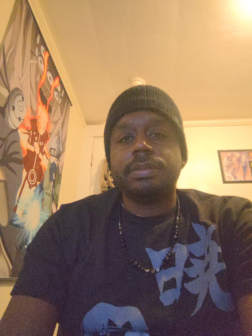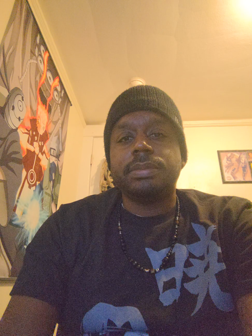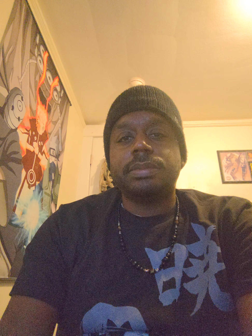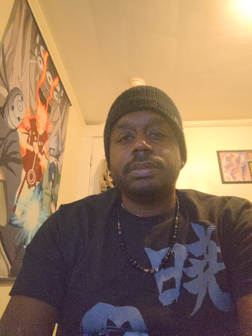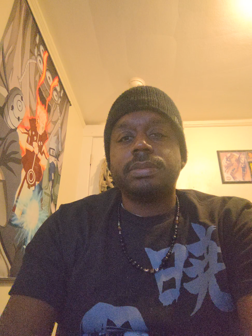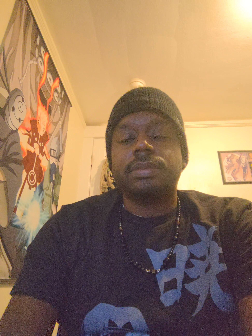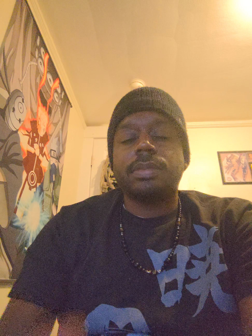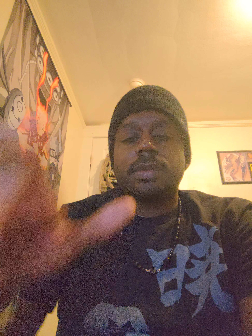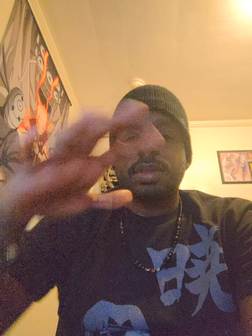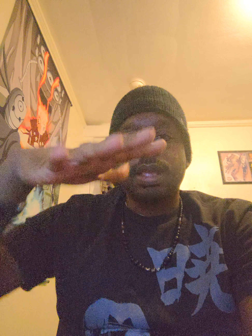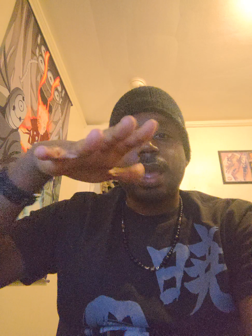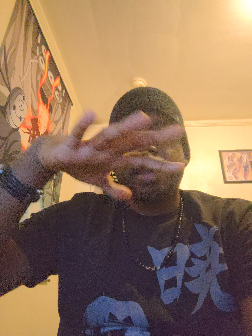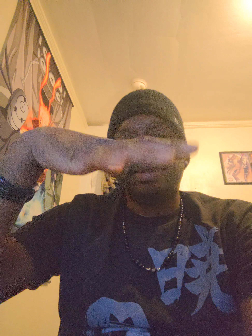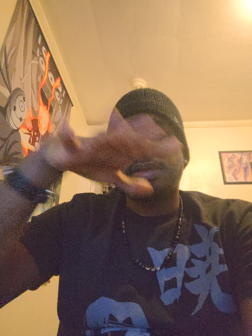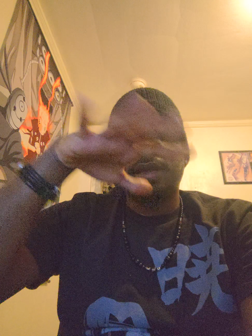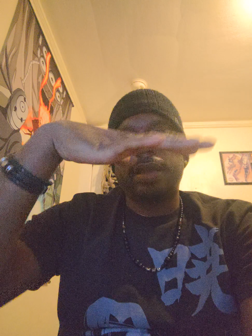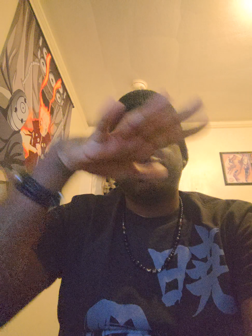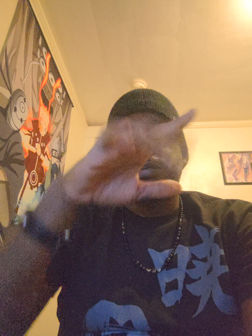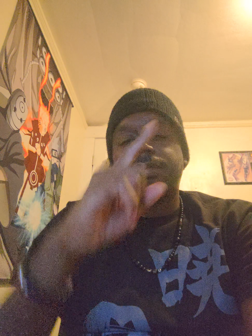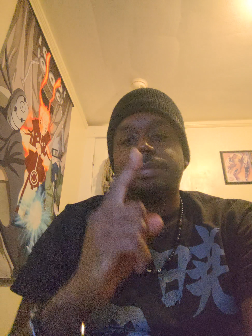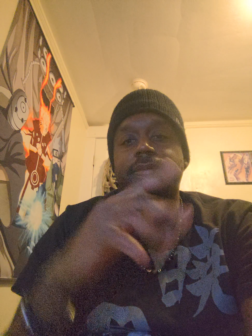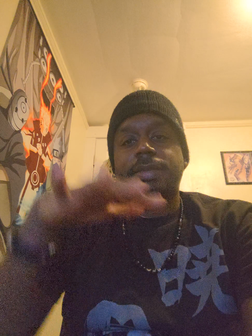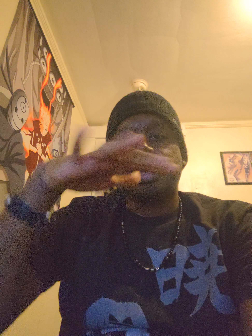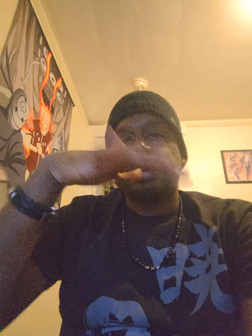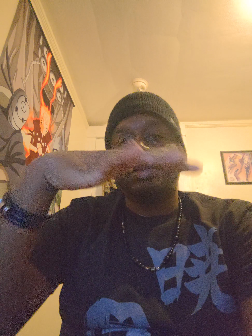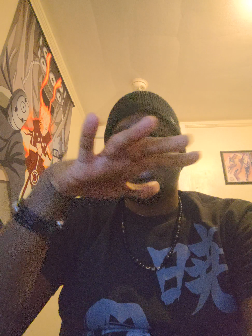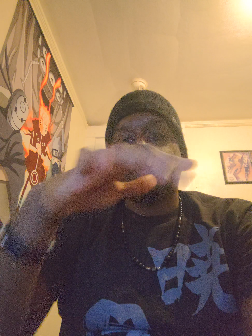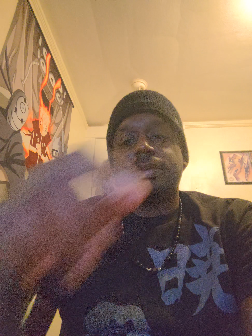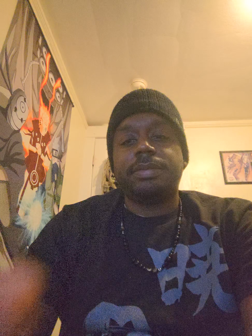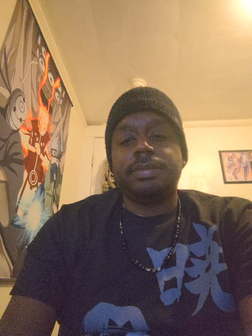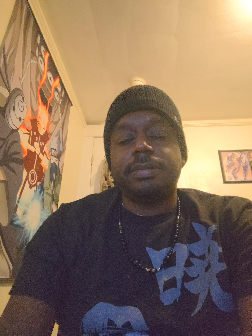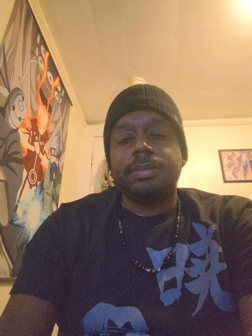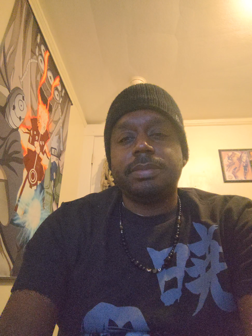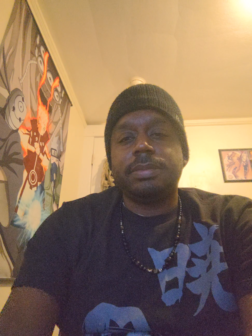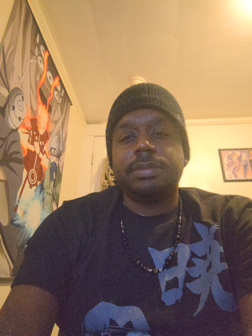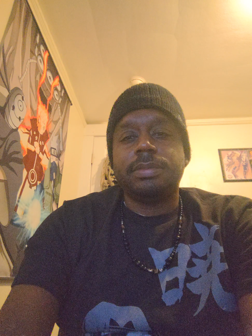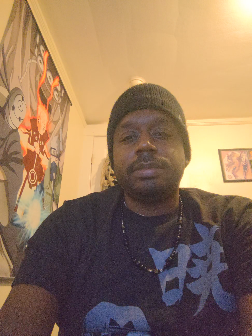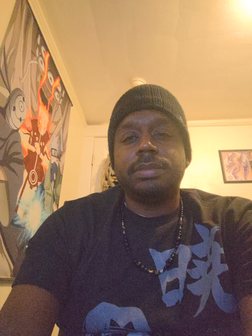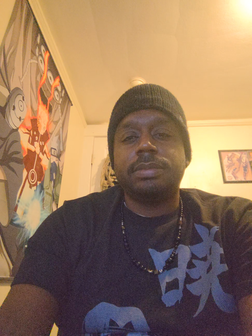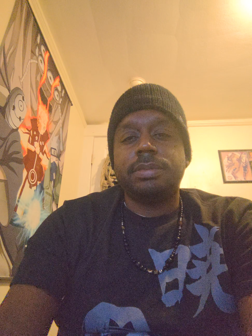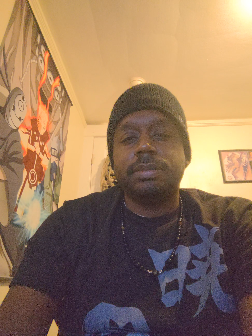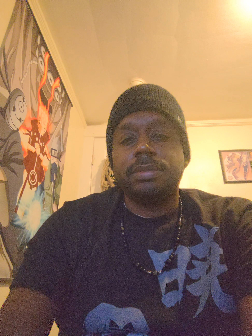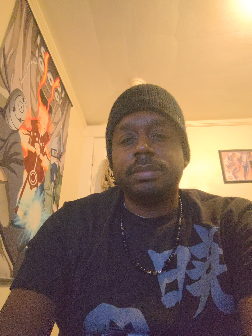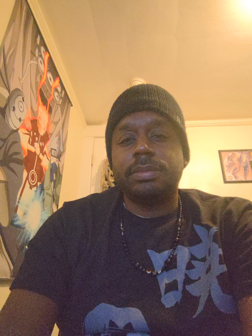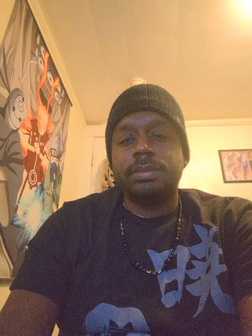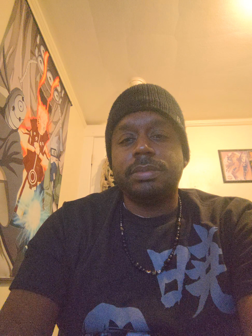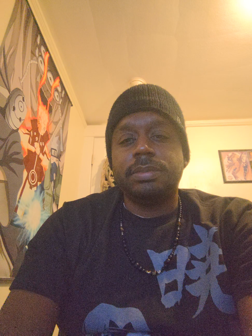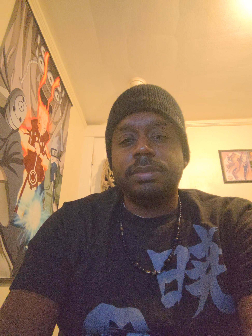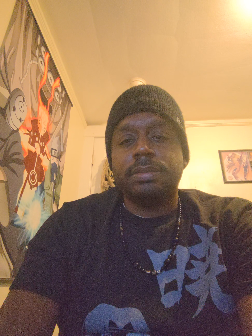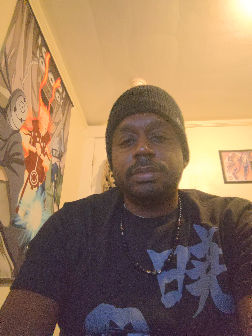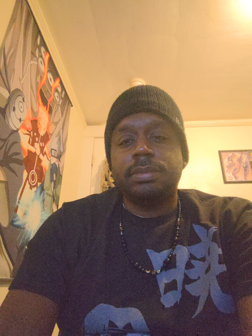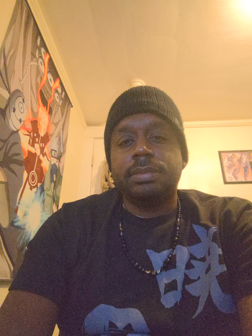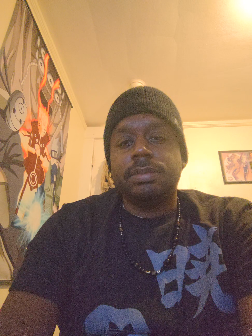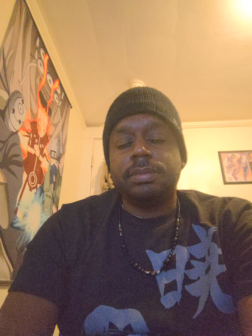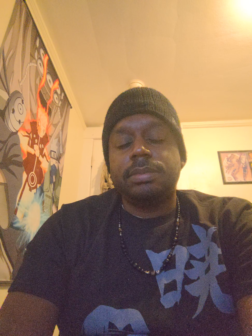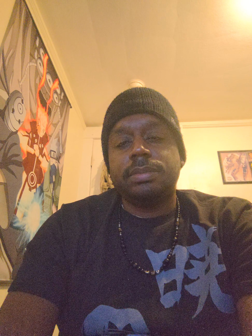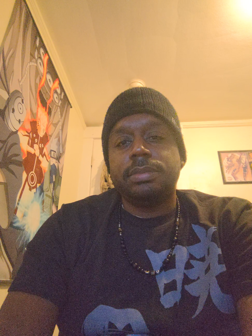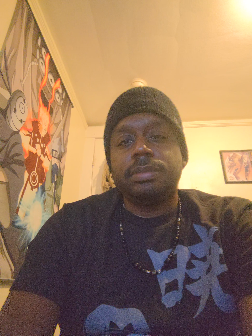helicopter